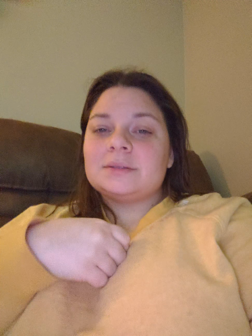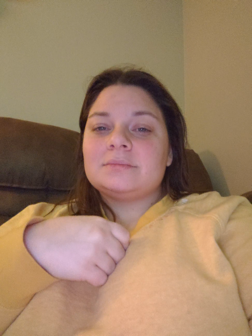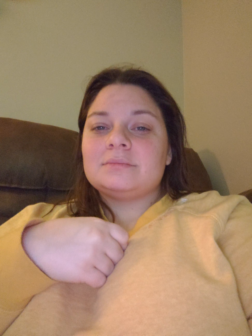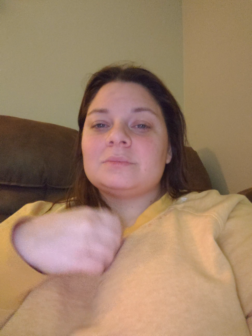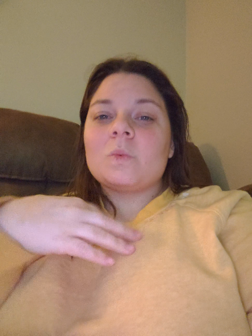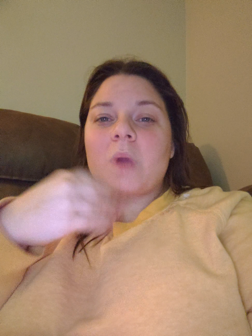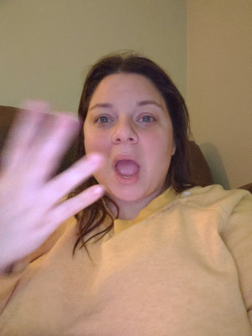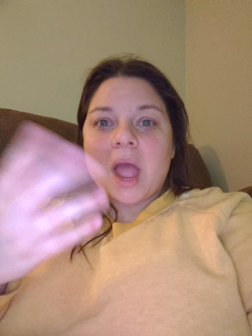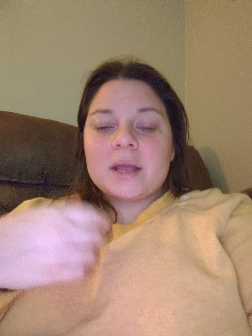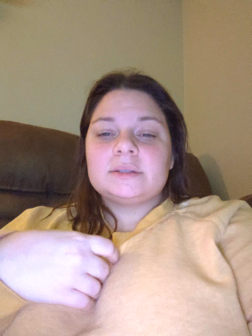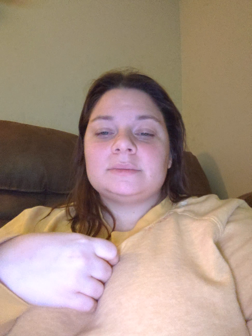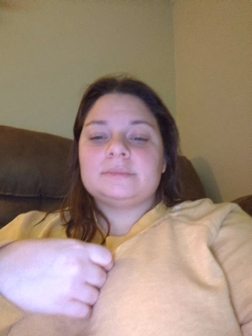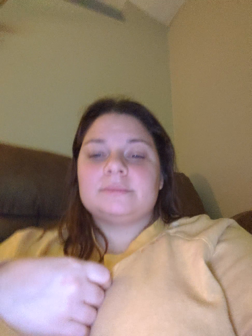white